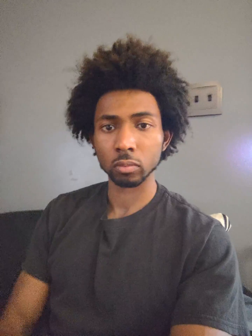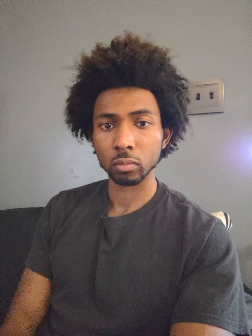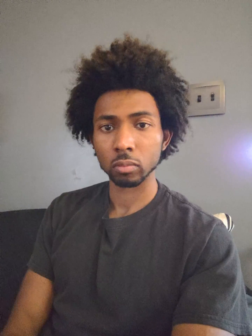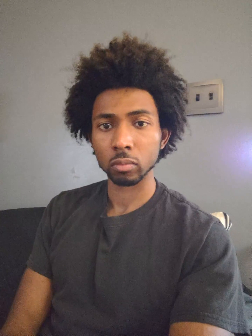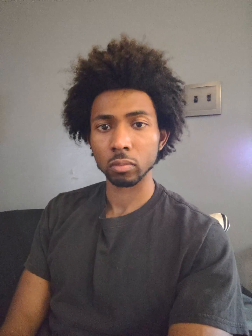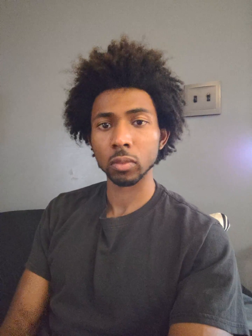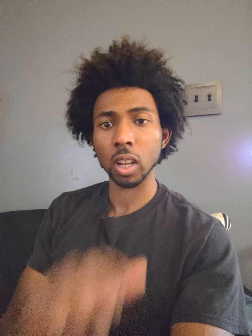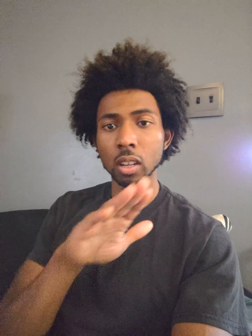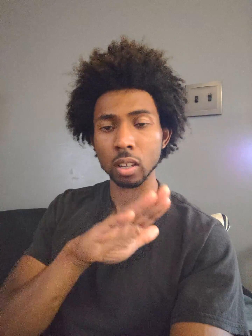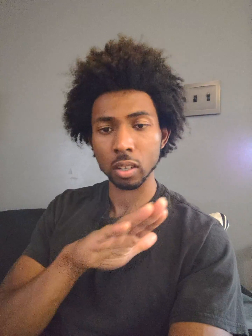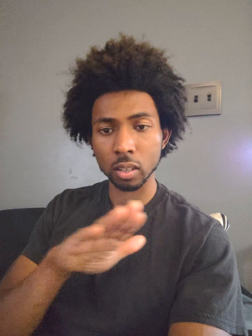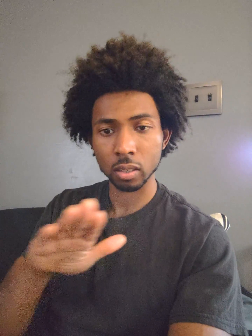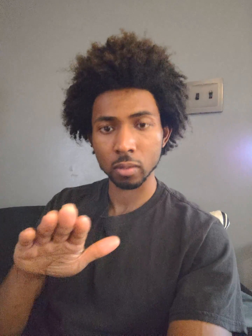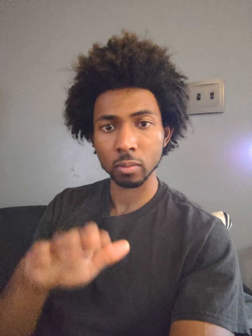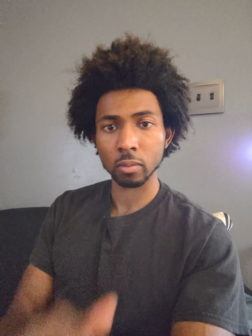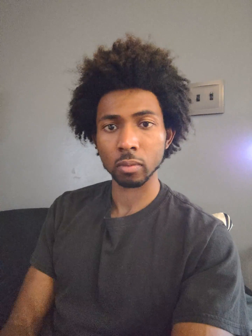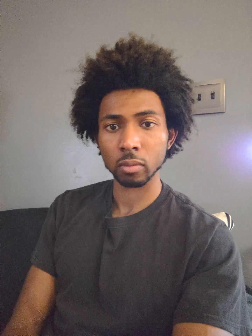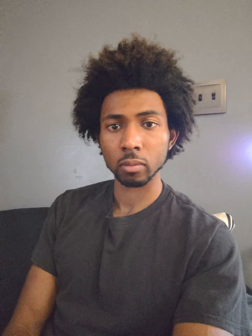nice